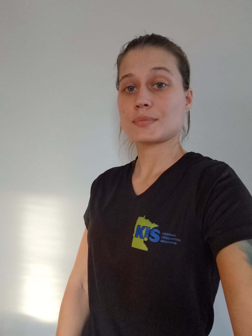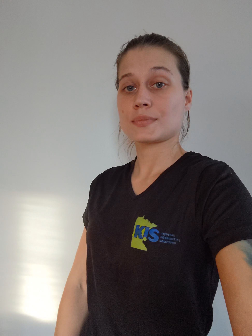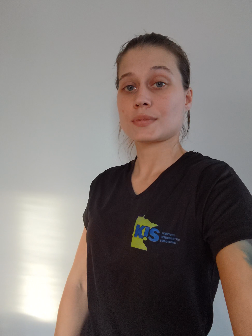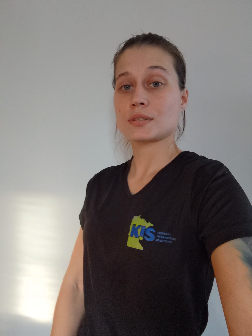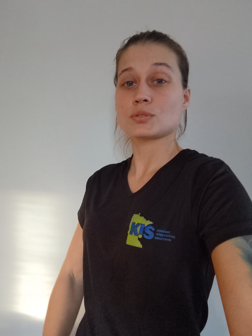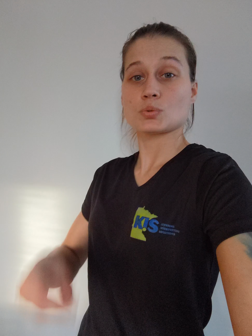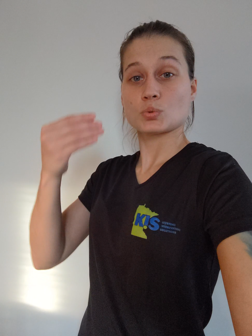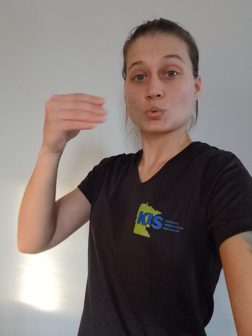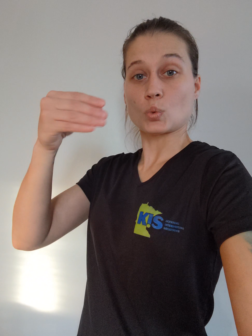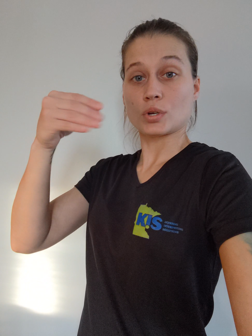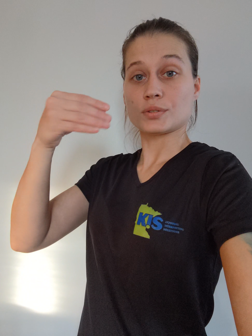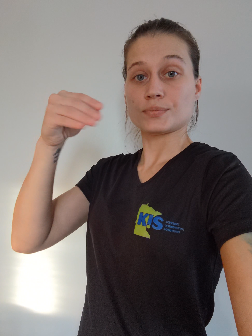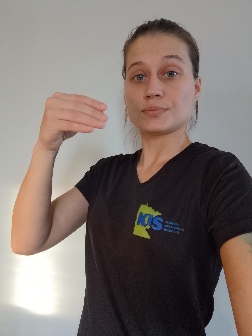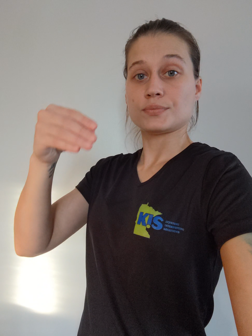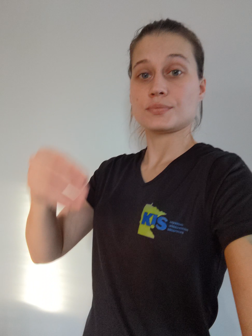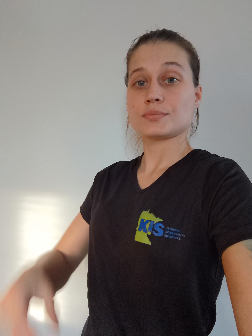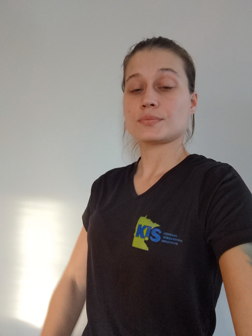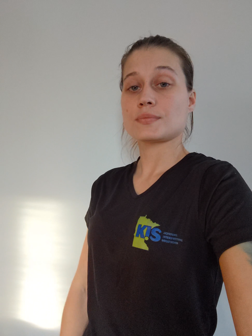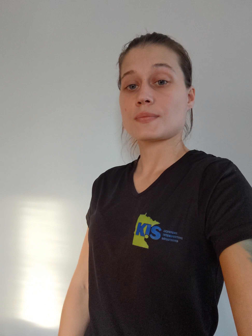store